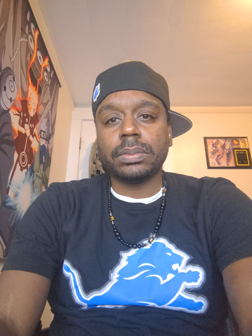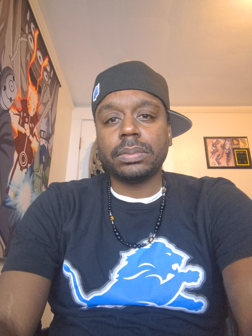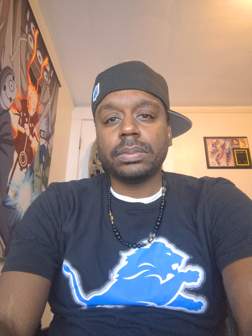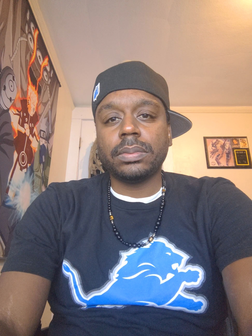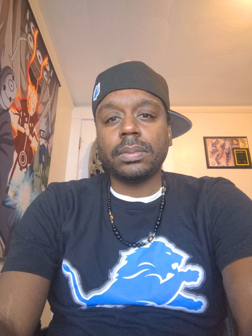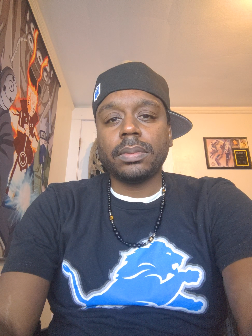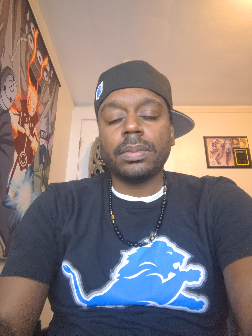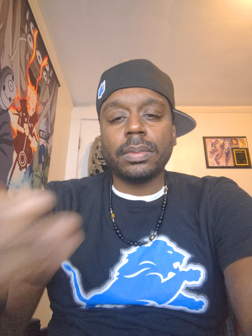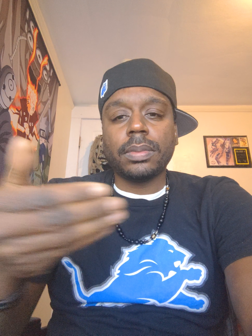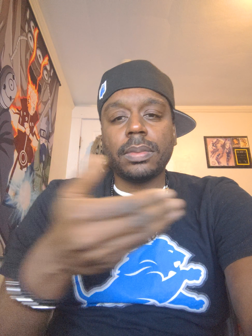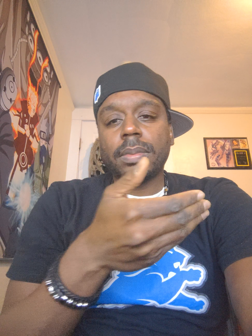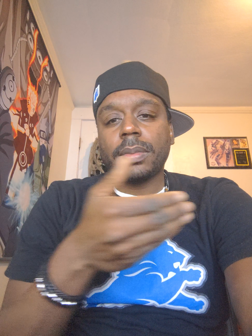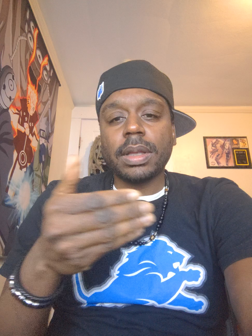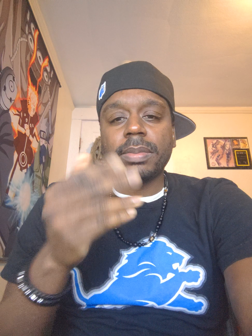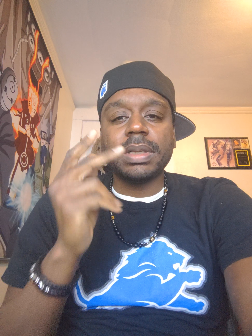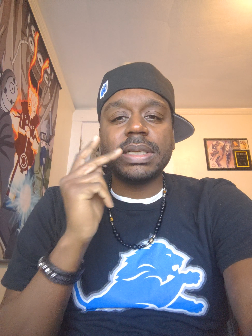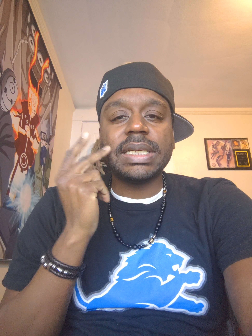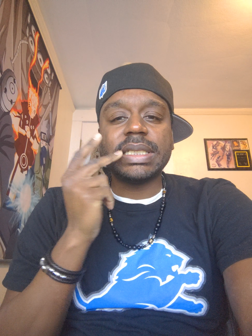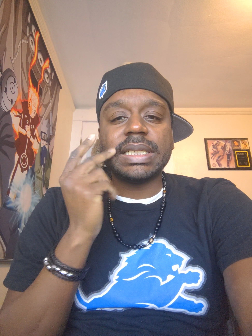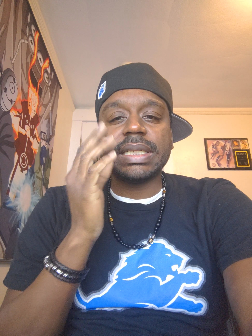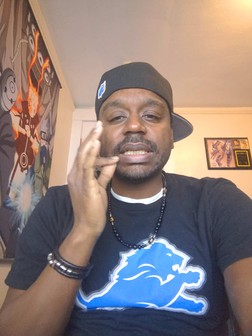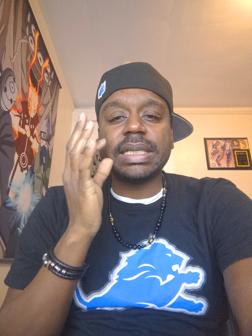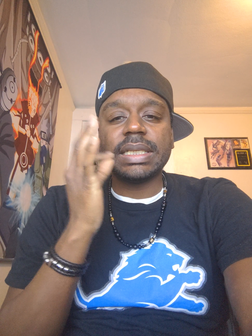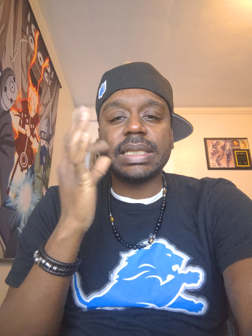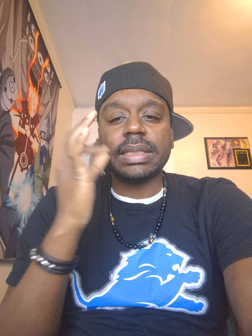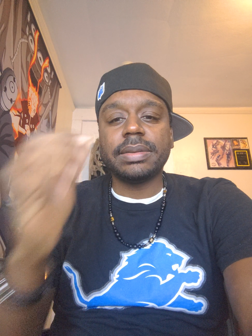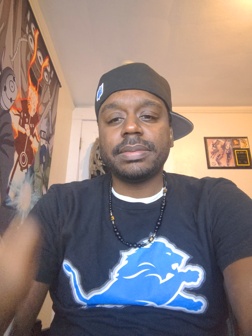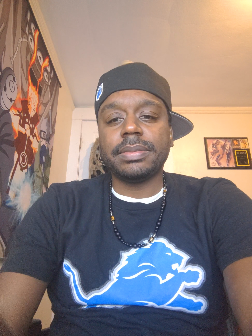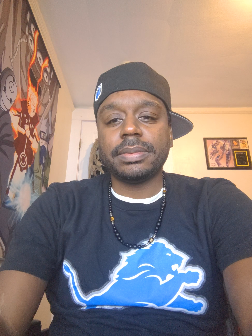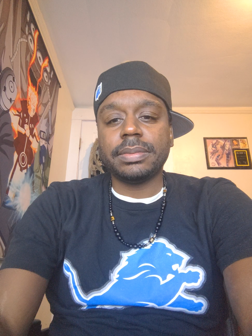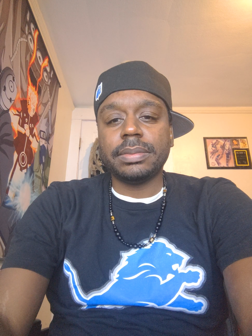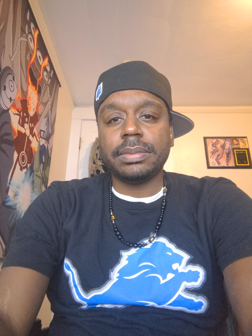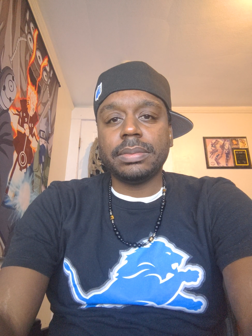kitty